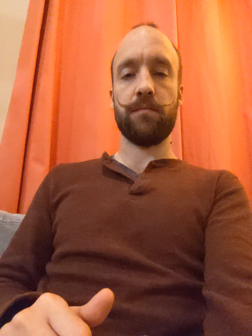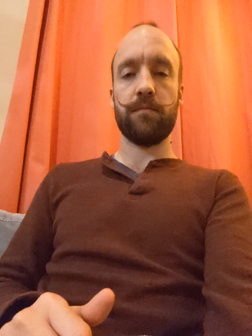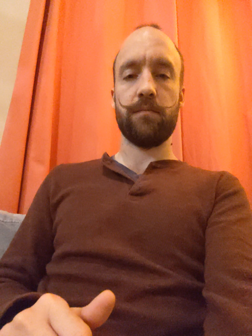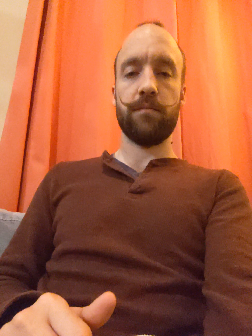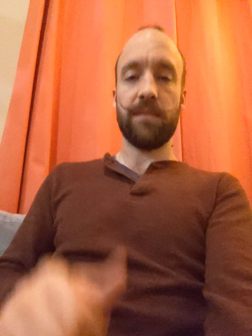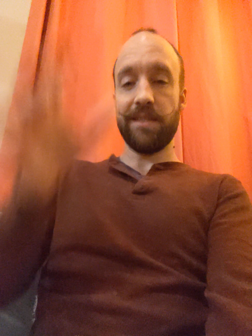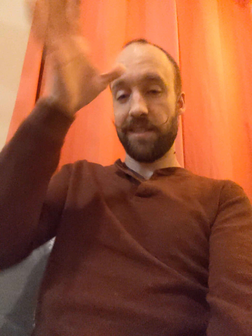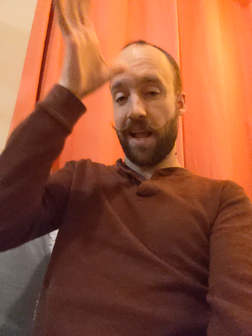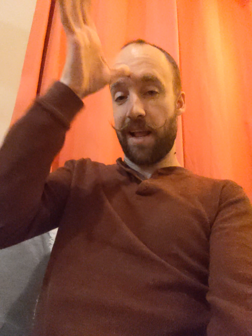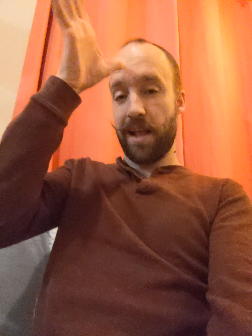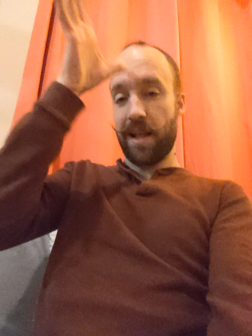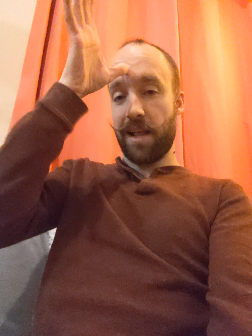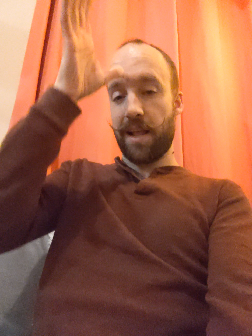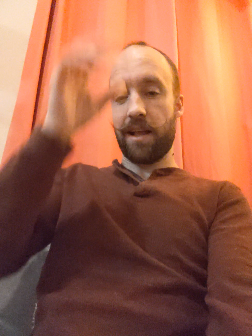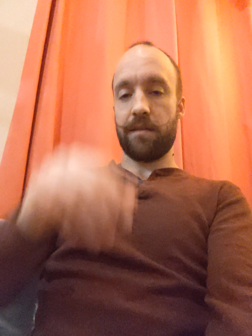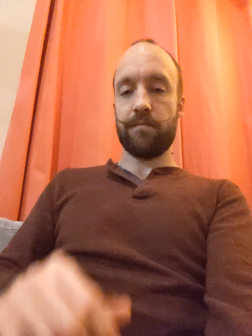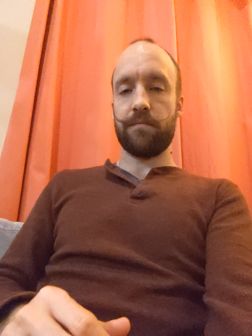dad